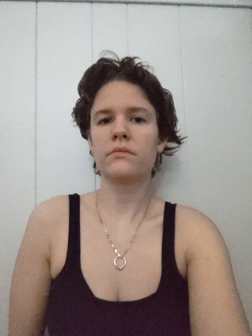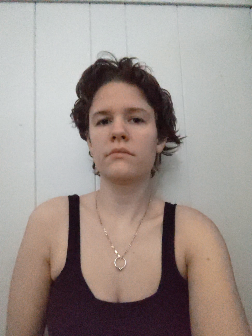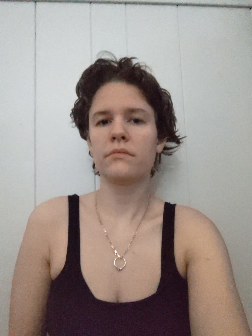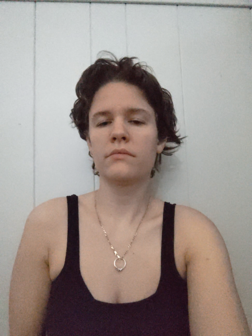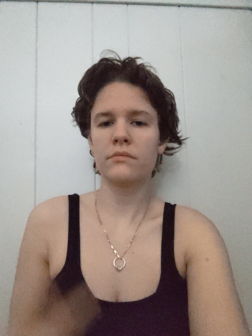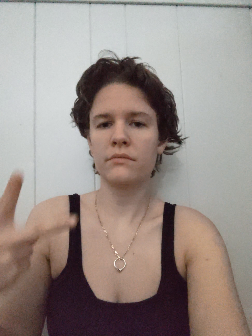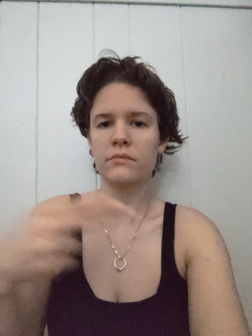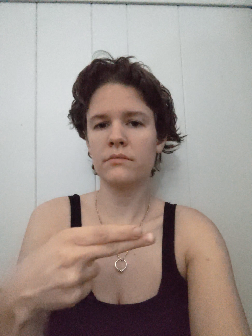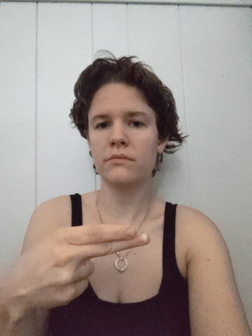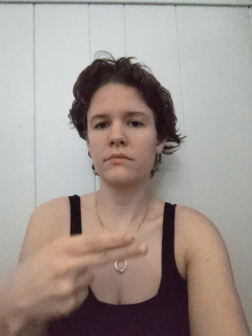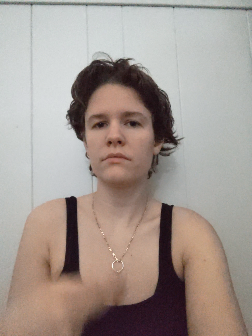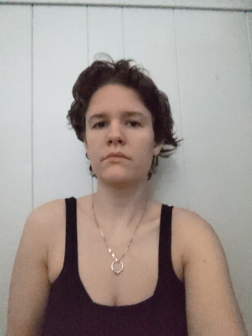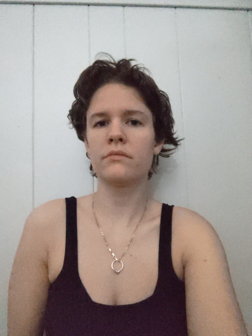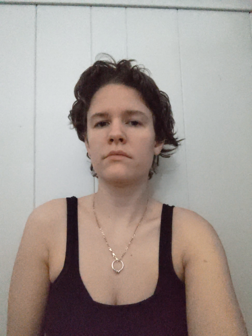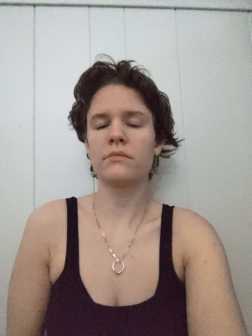cut